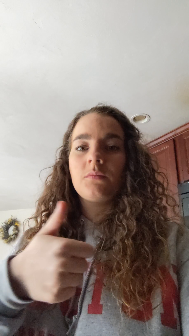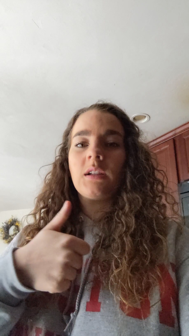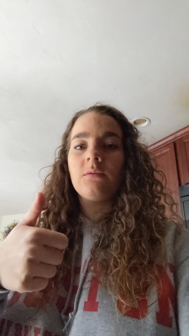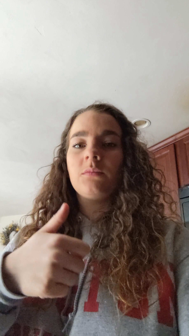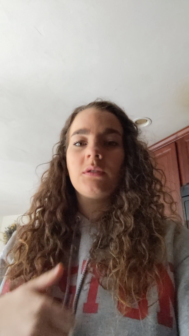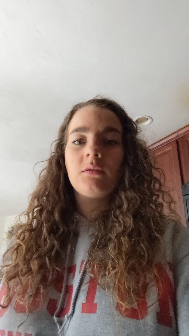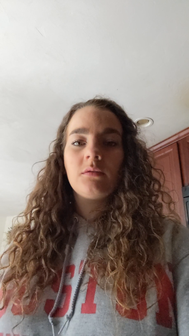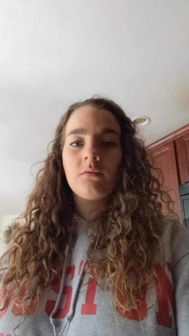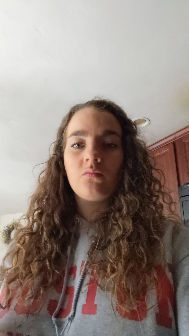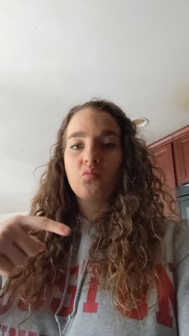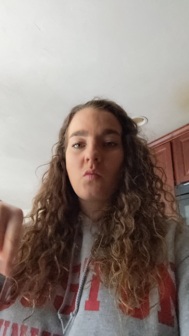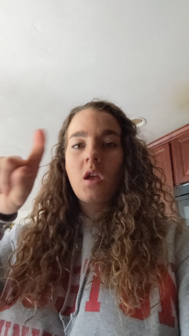around